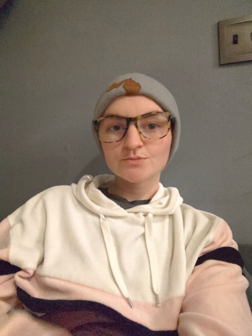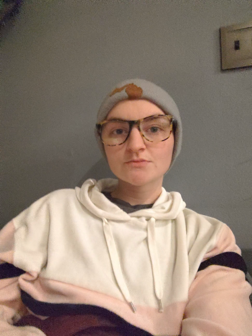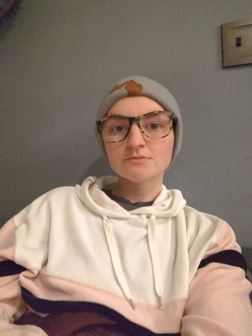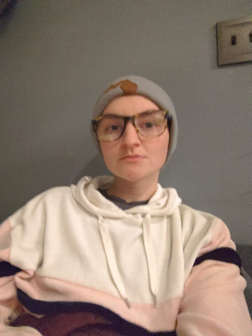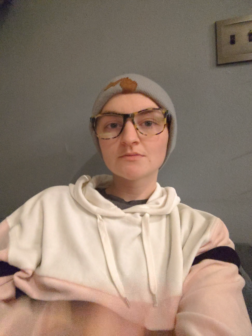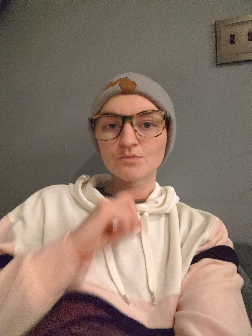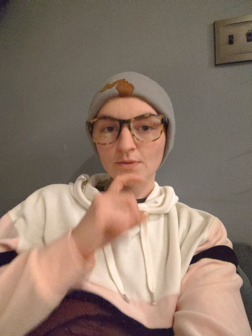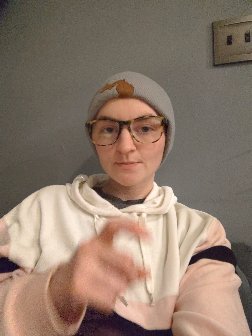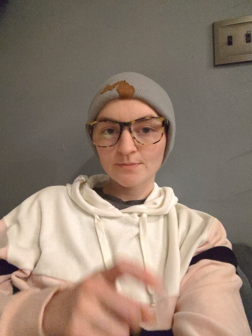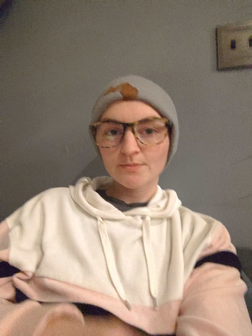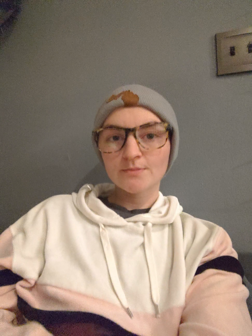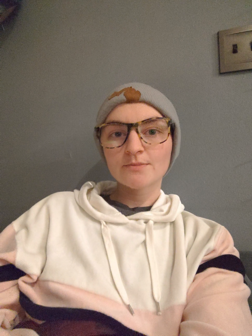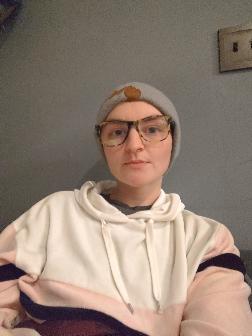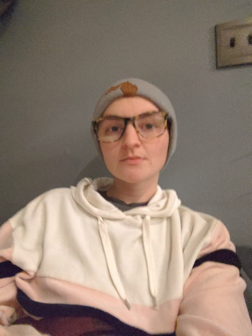garbage